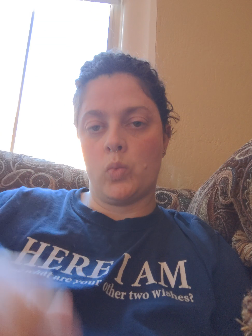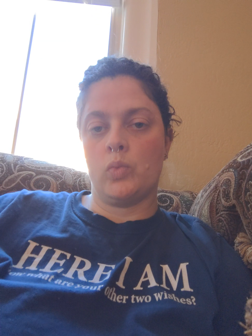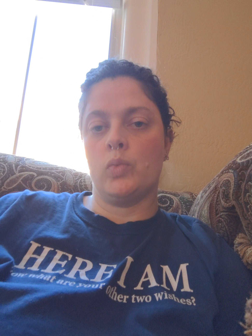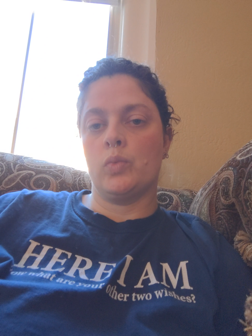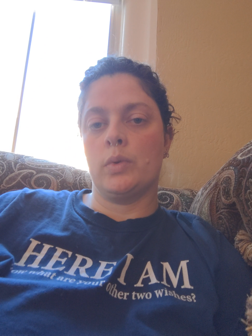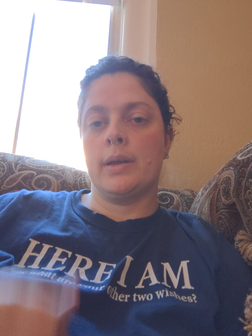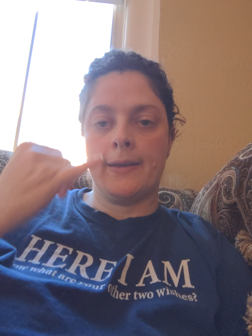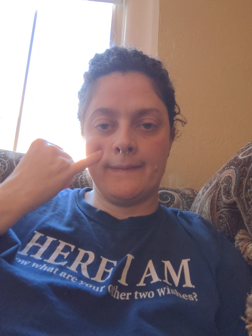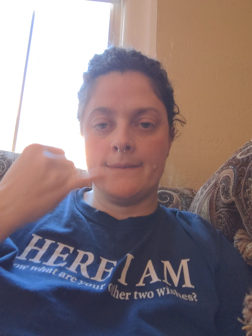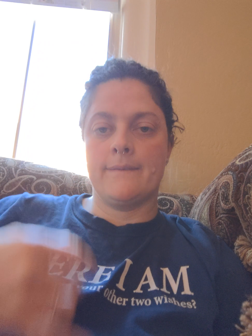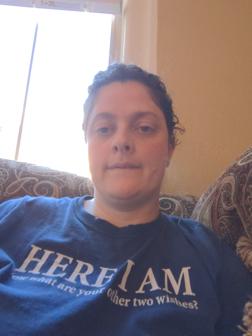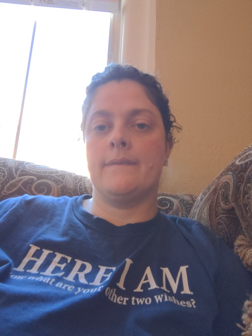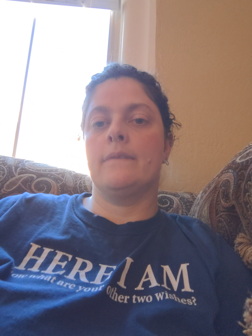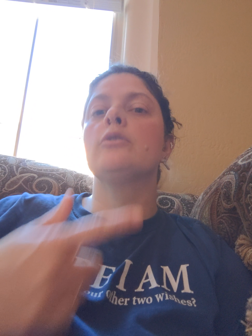if